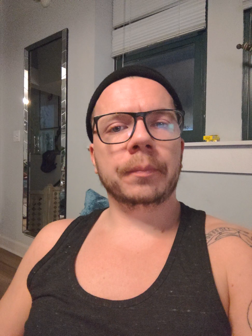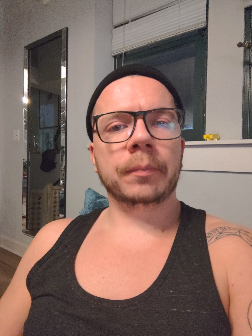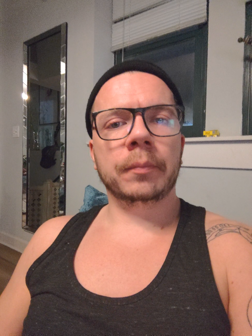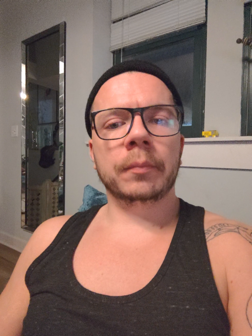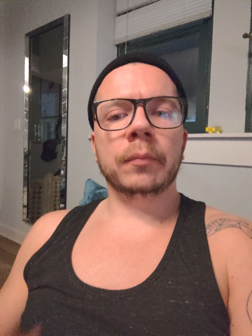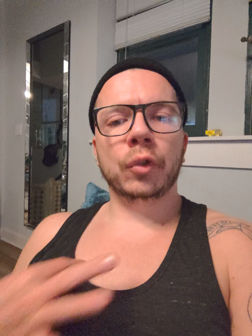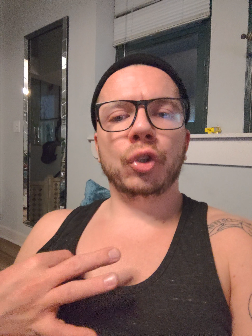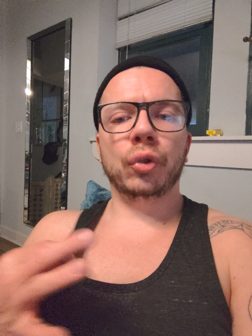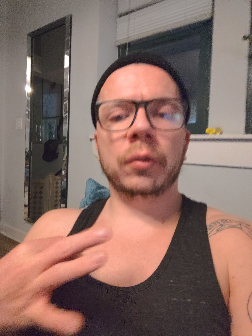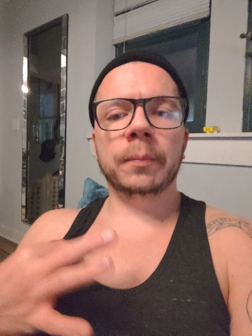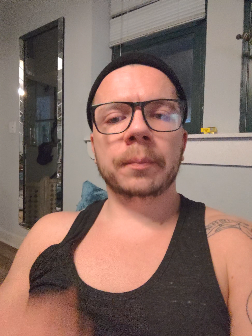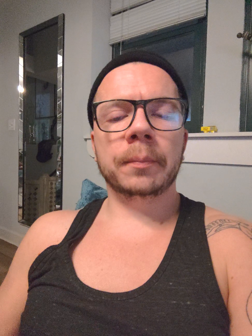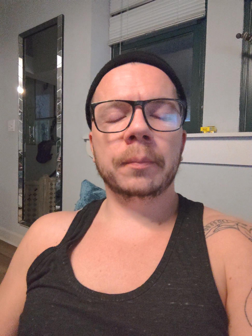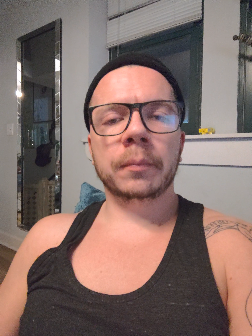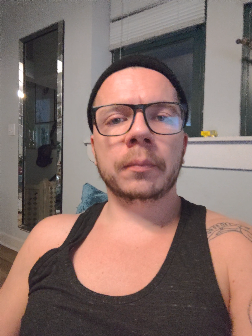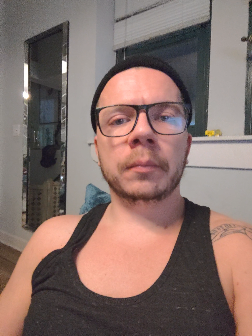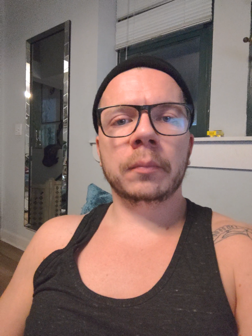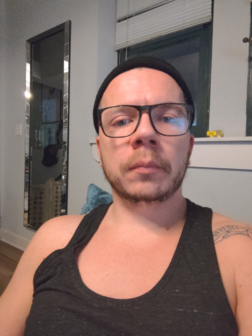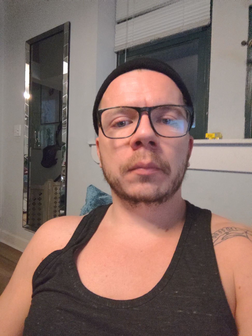shirt